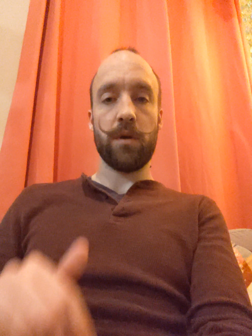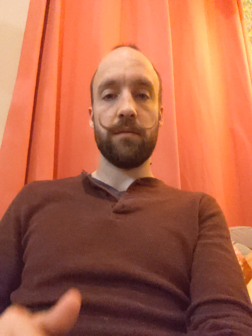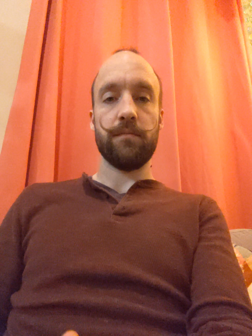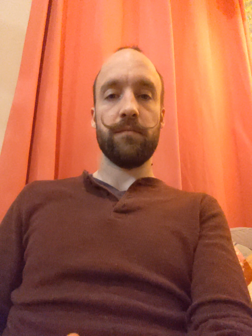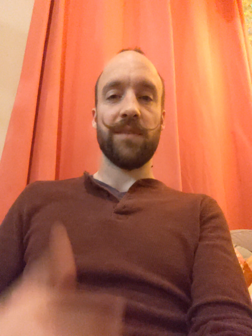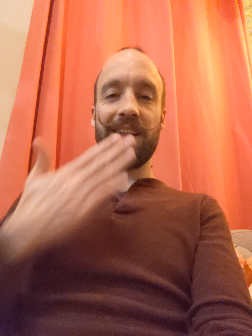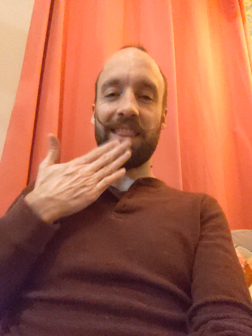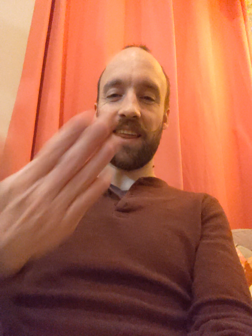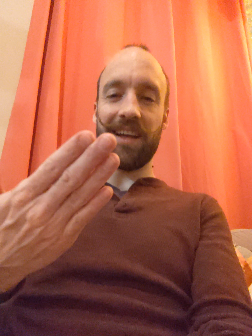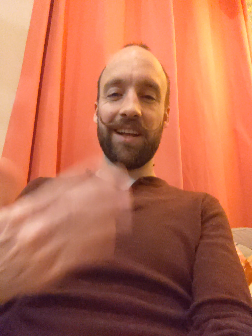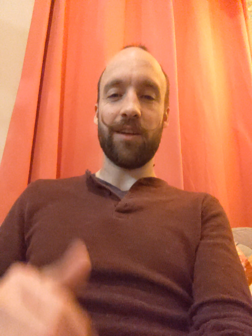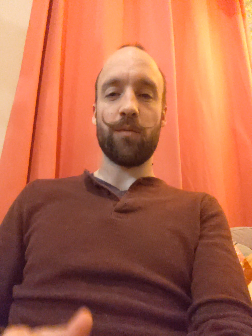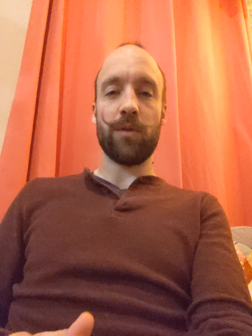thank you